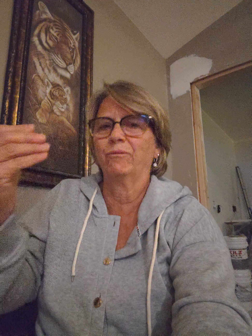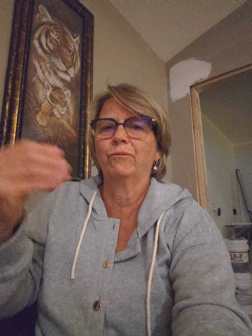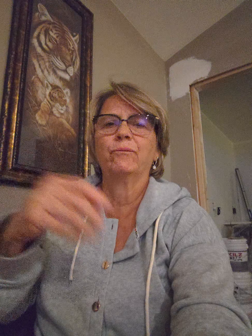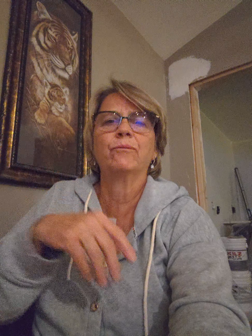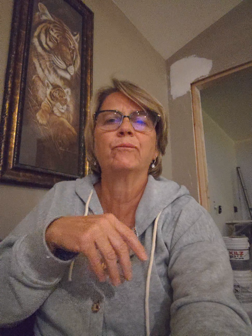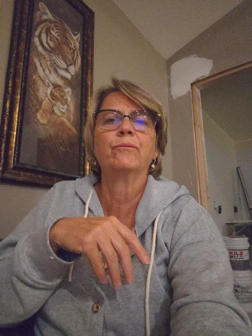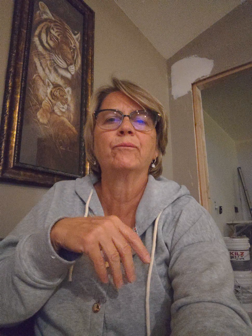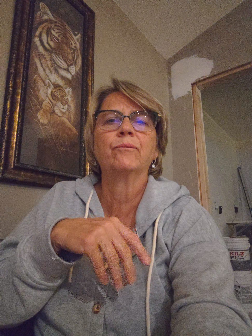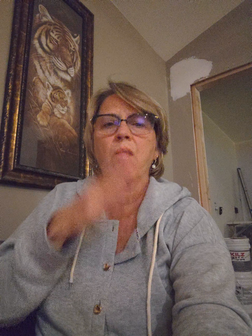wolf